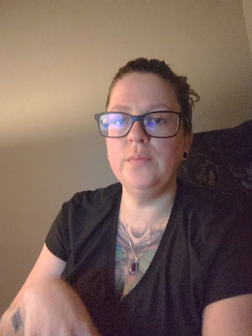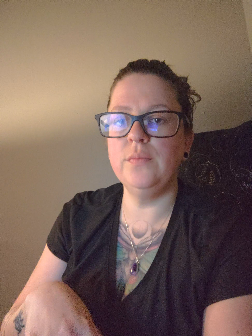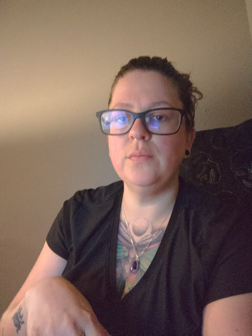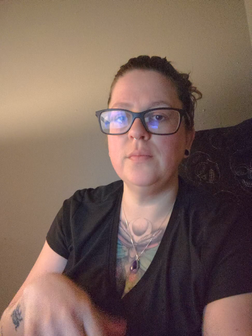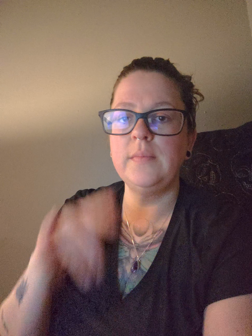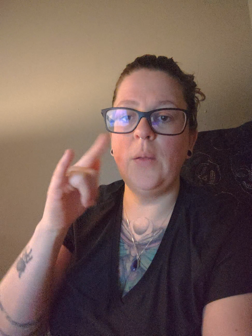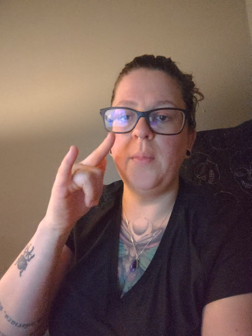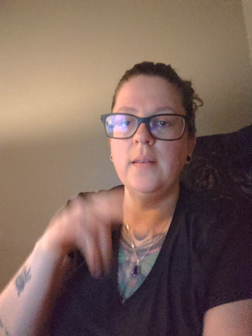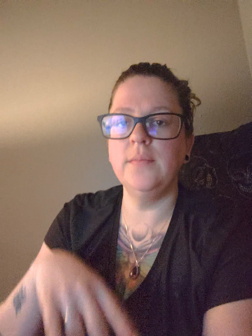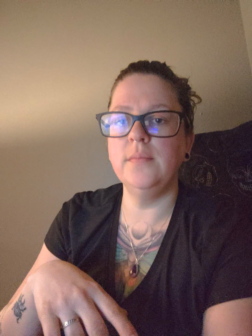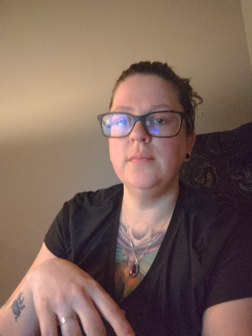airplane